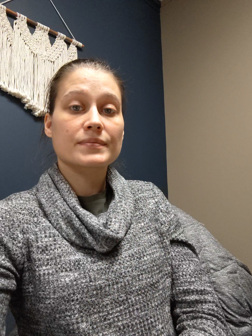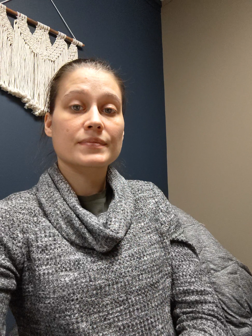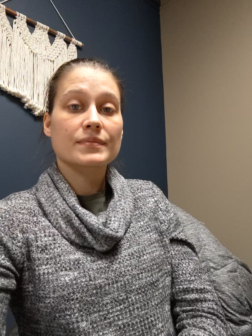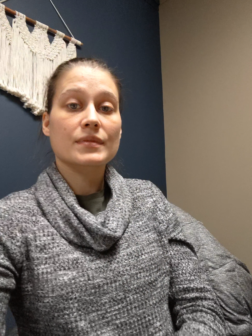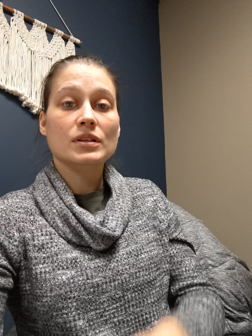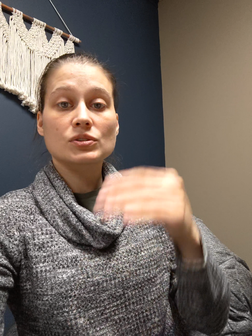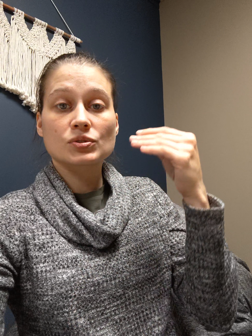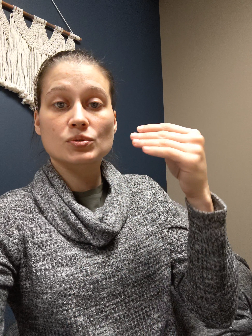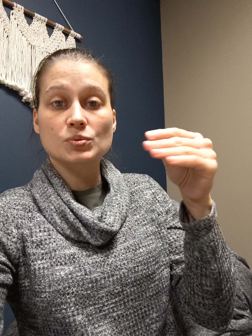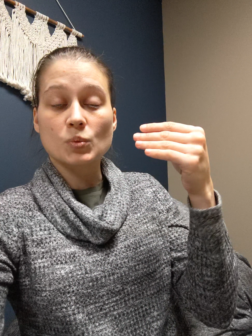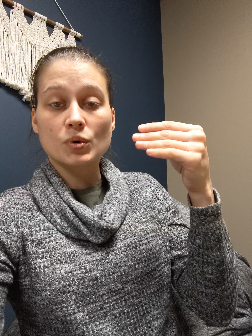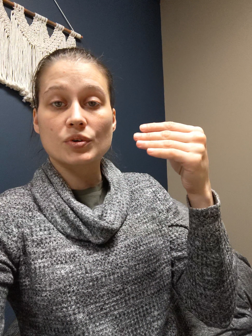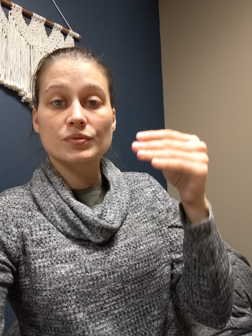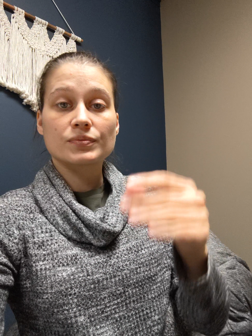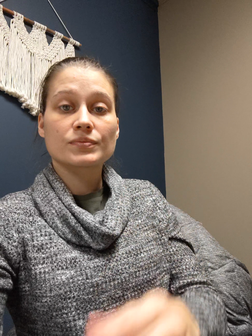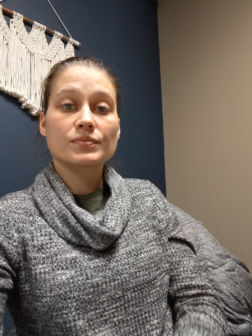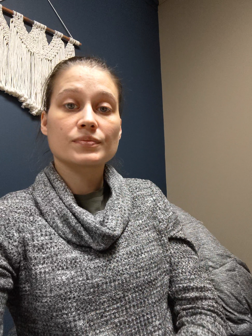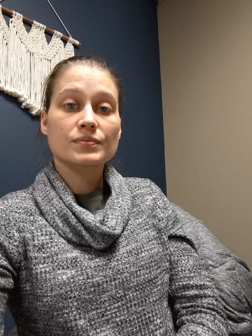store